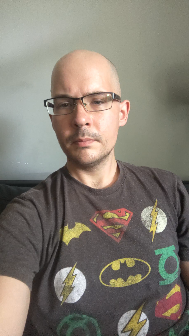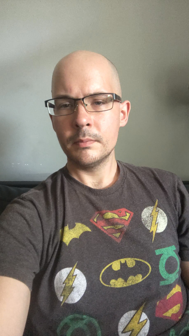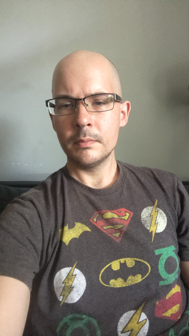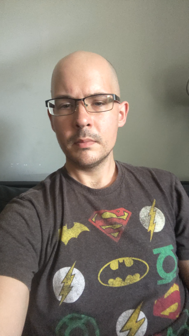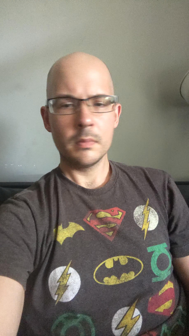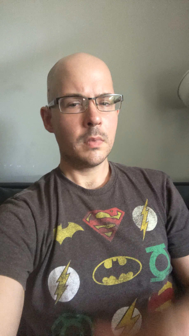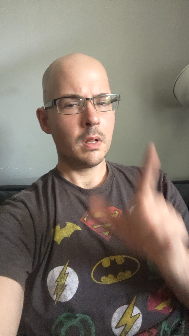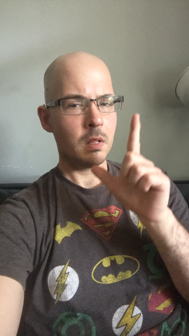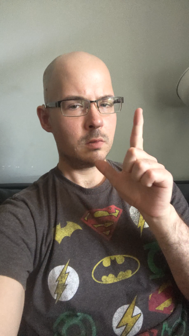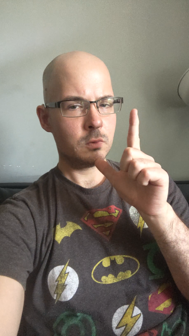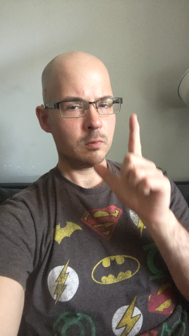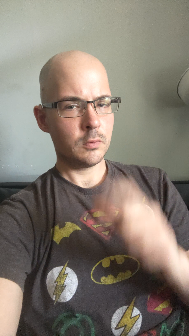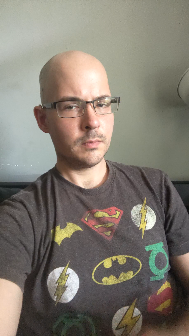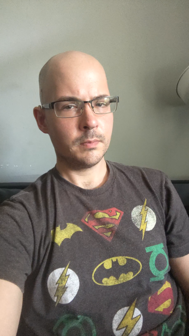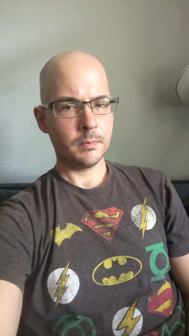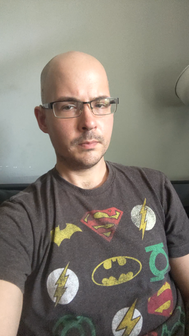lunch